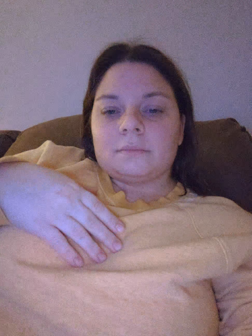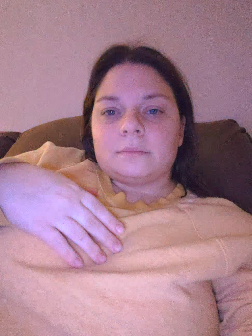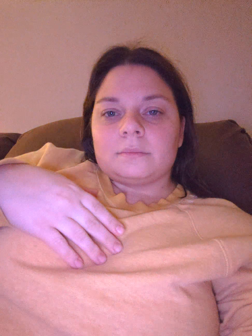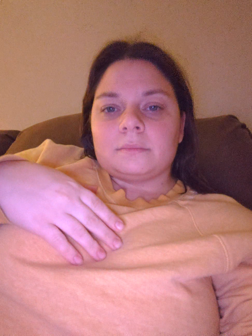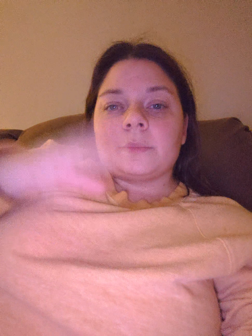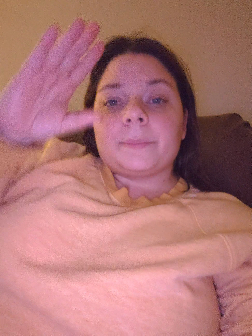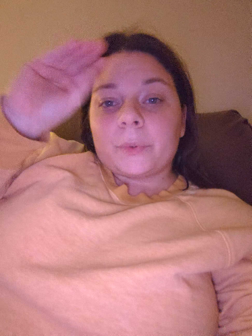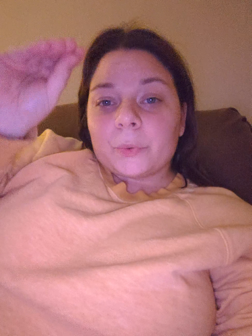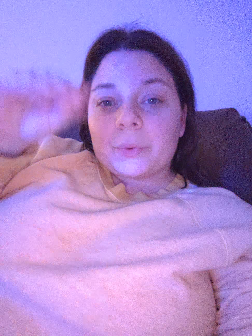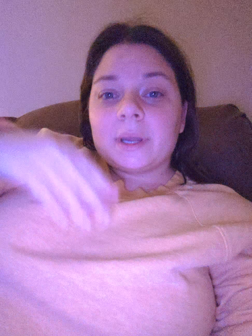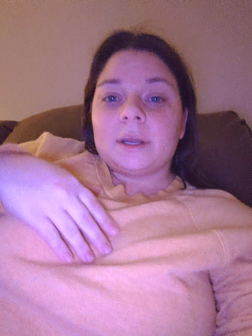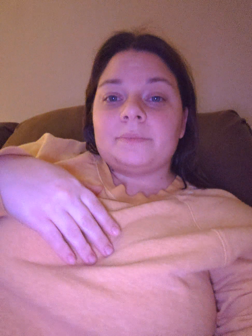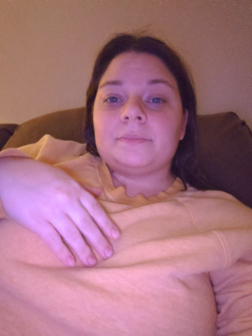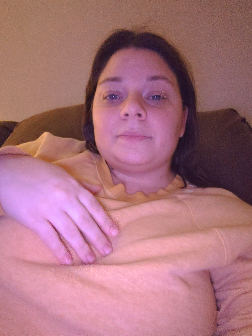boy